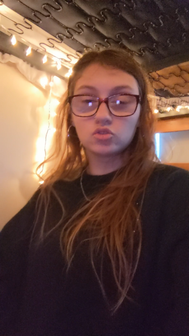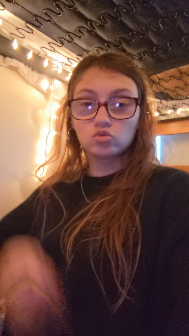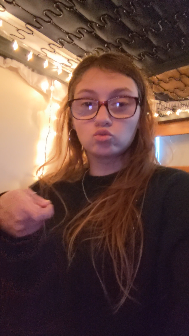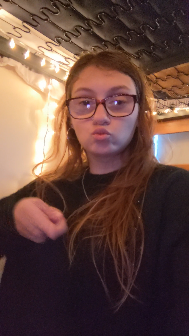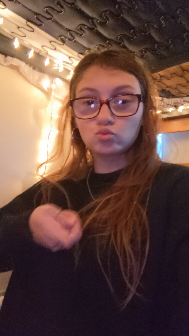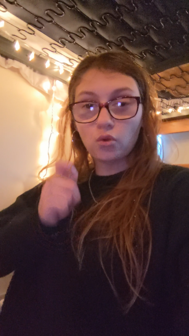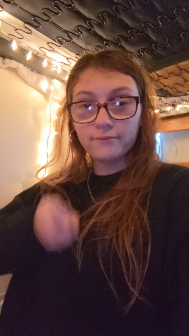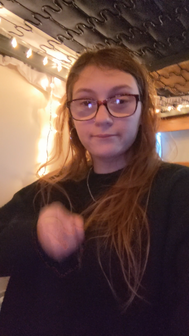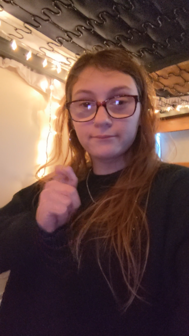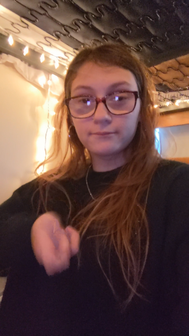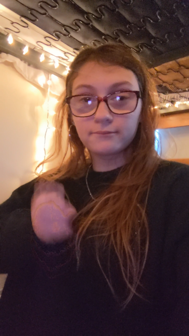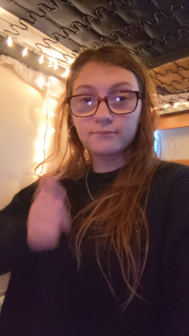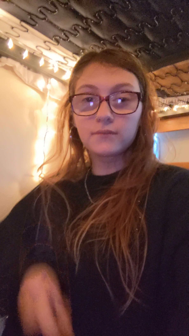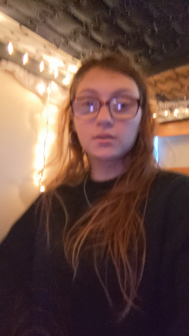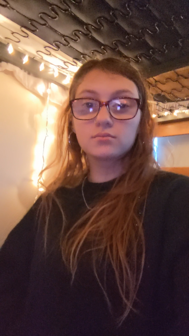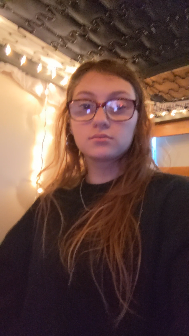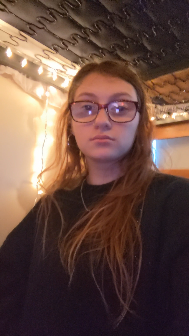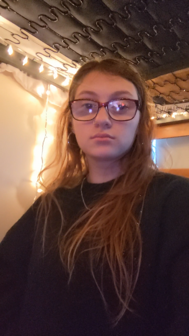shovel